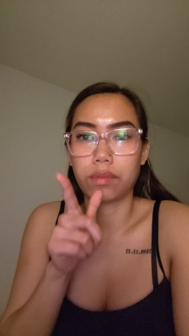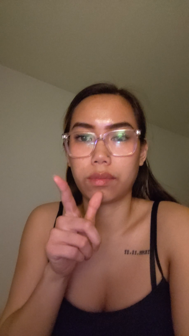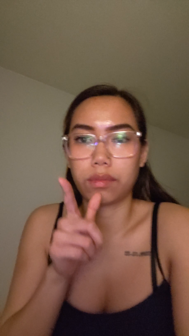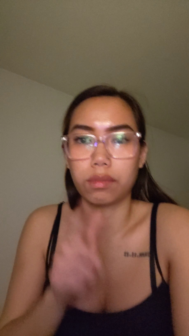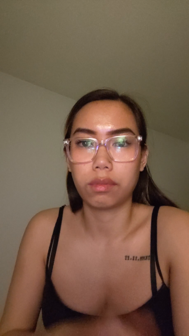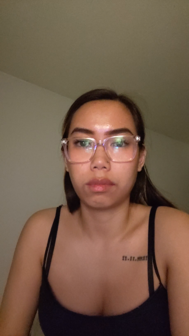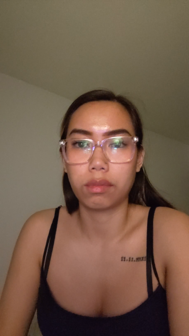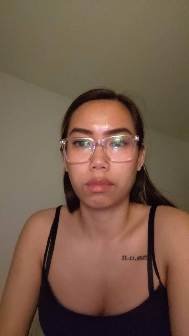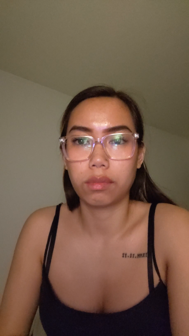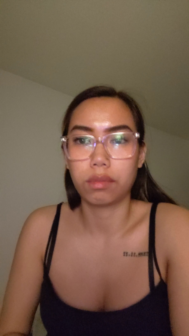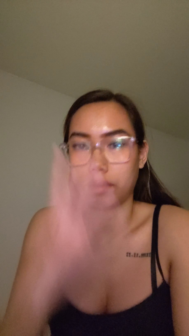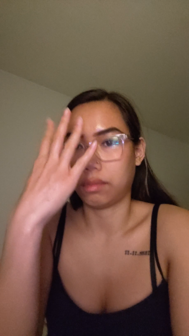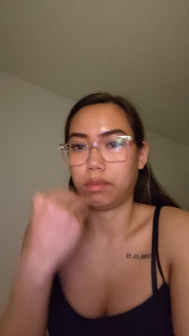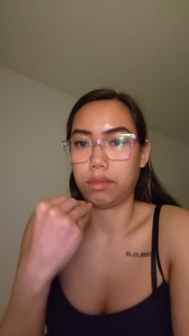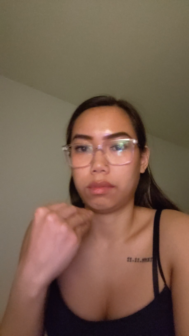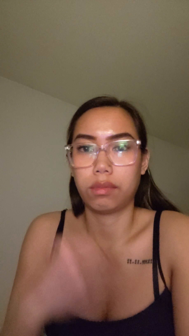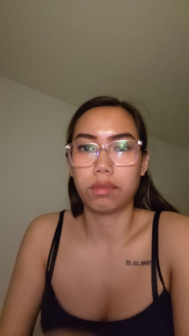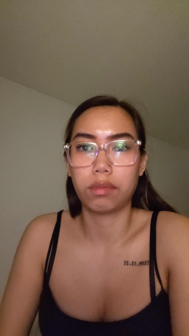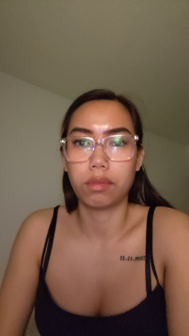asleep